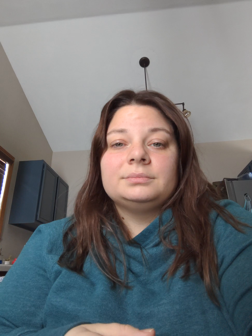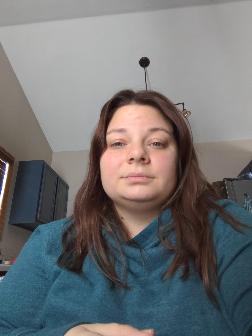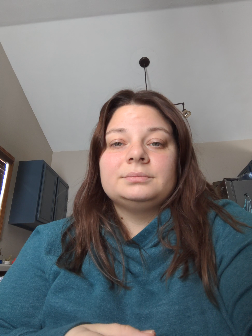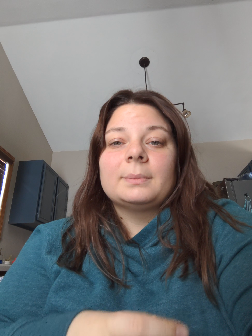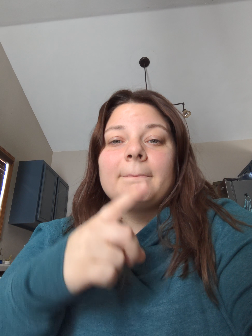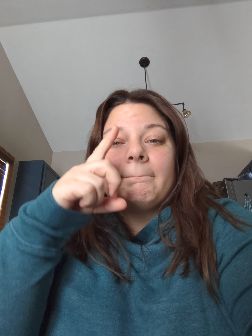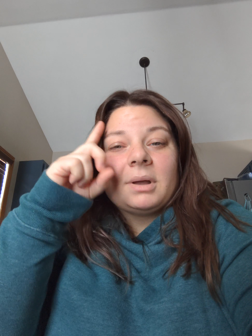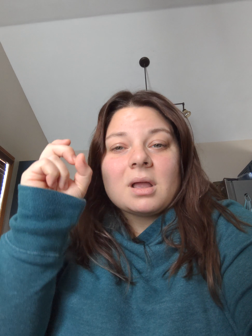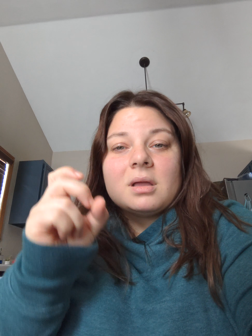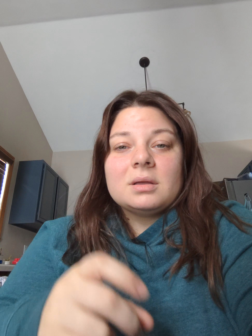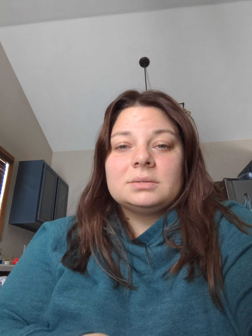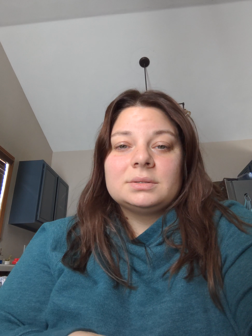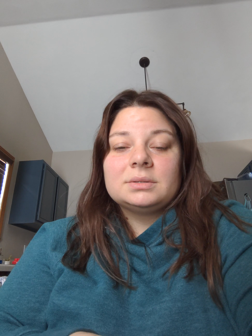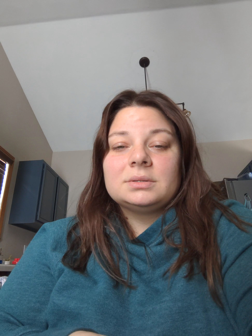because